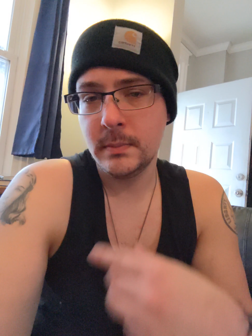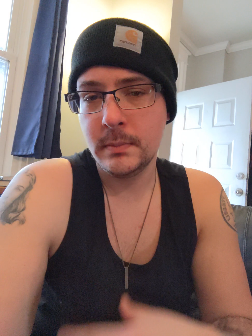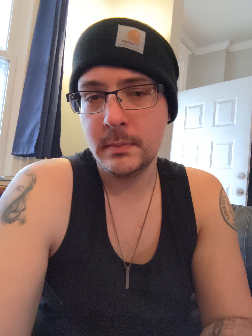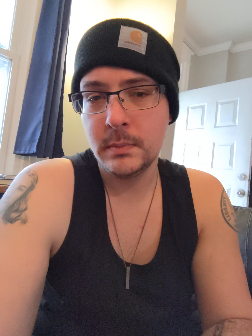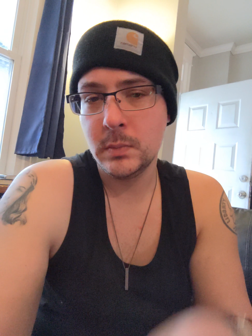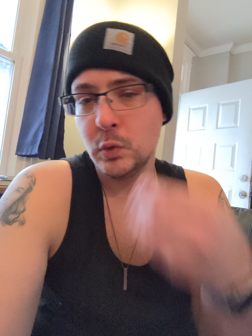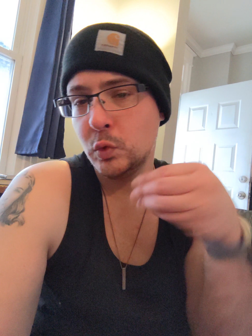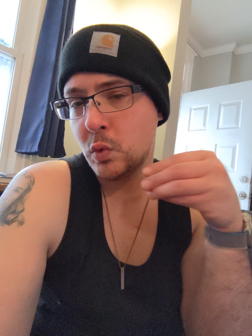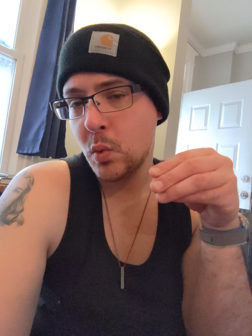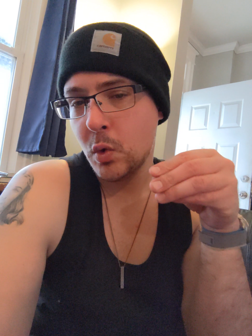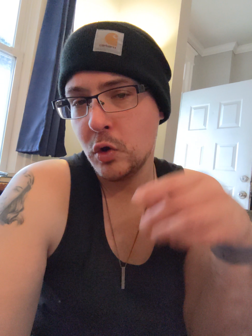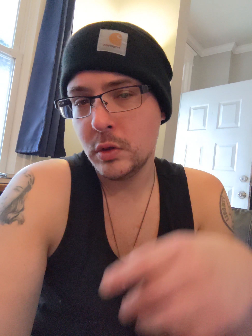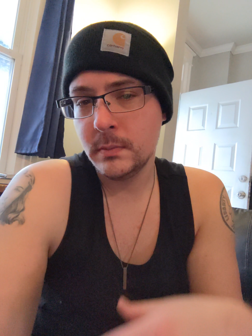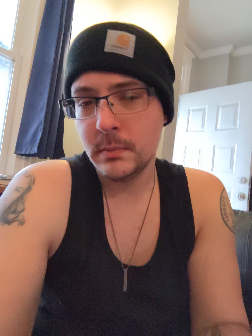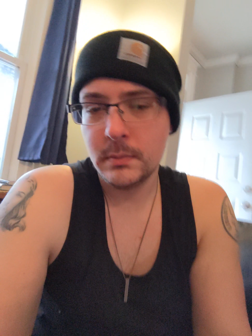store